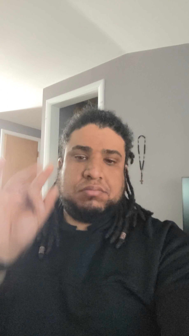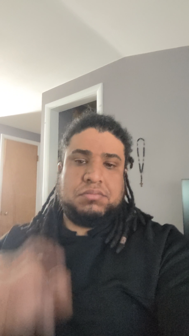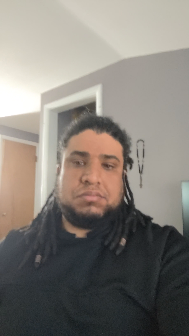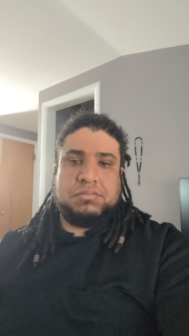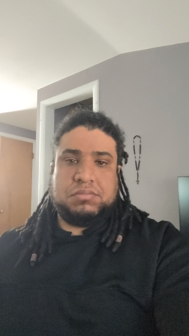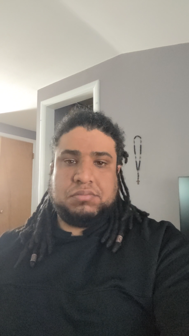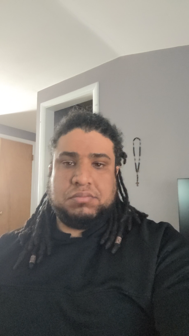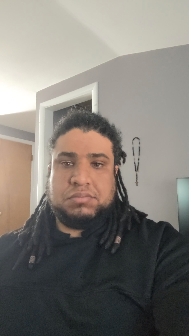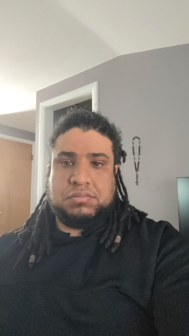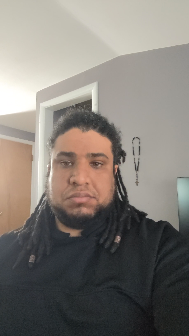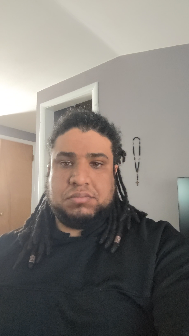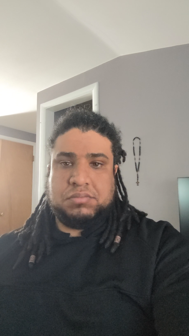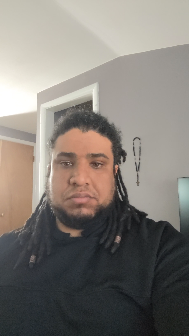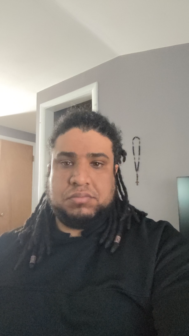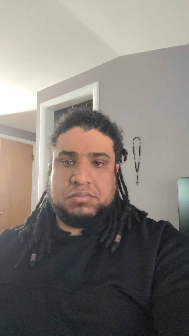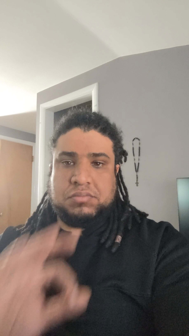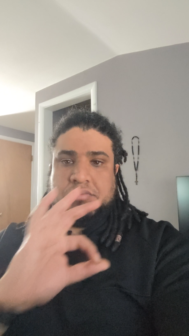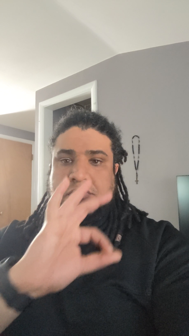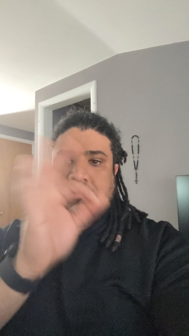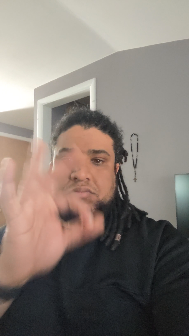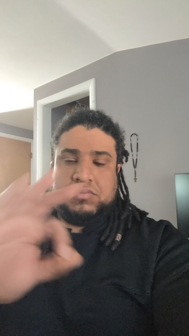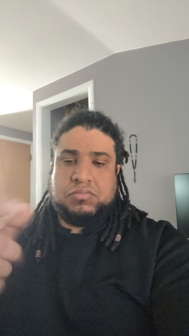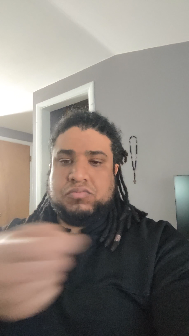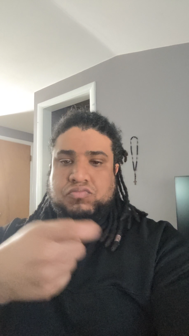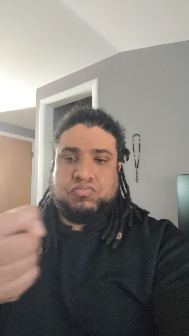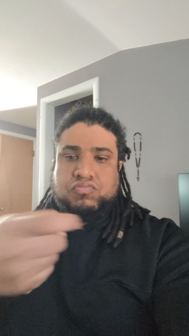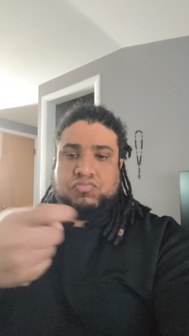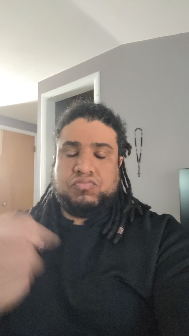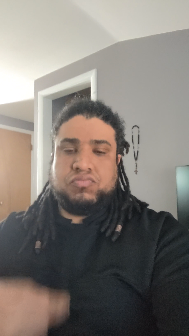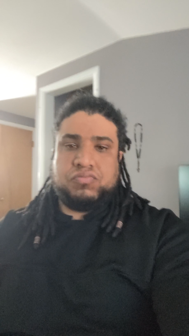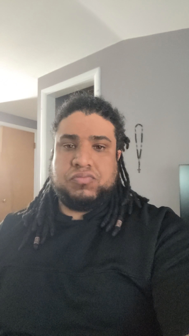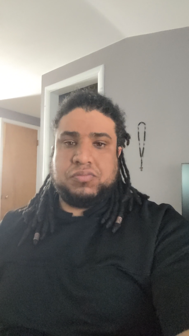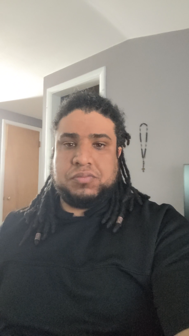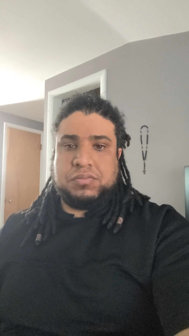hose